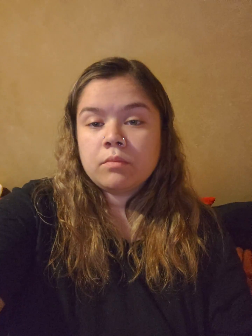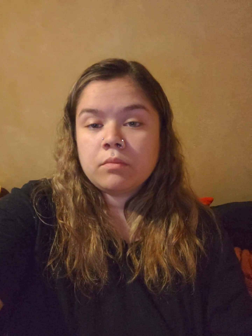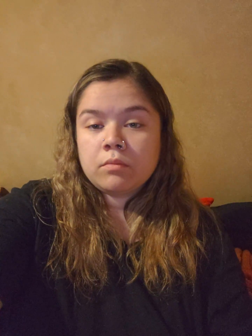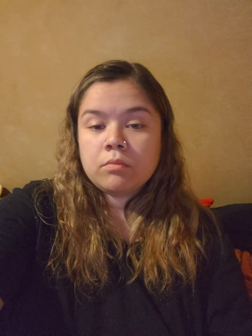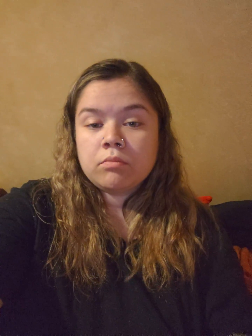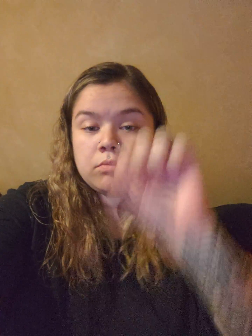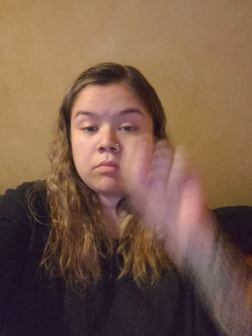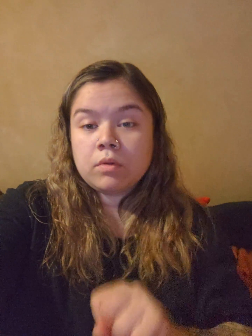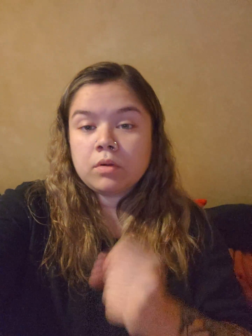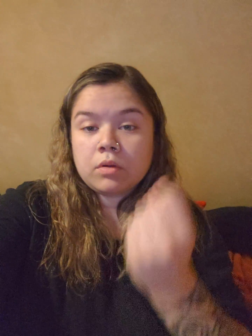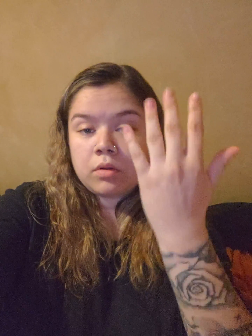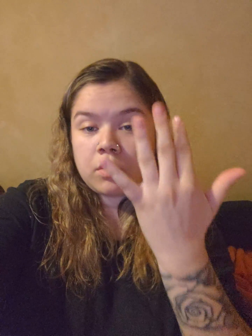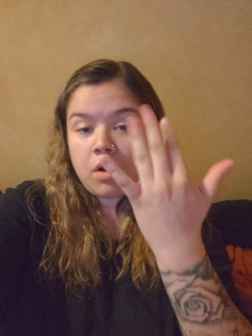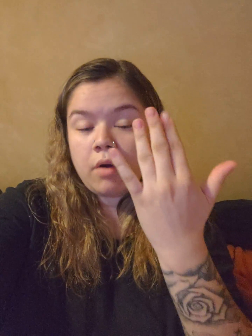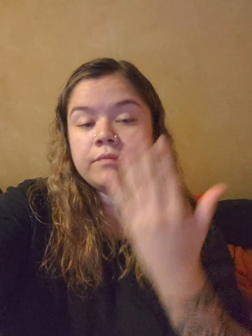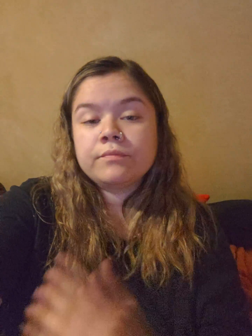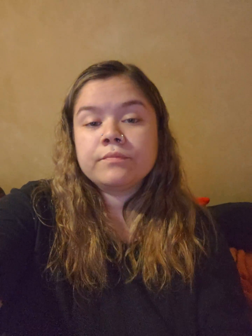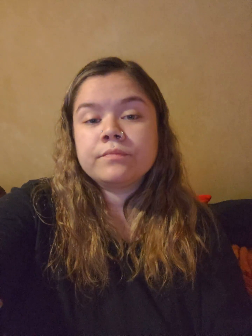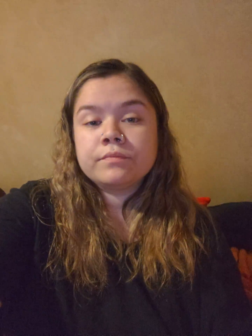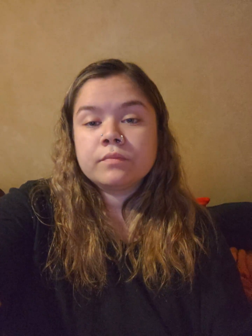gloves